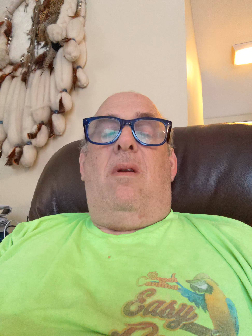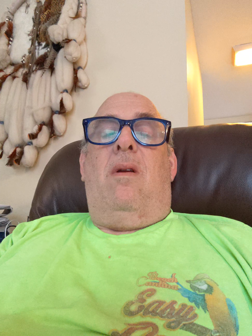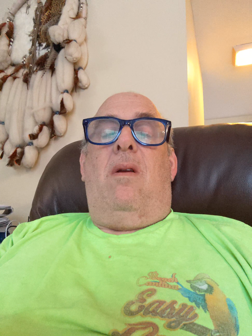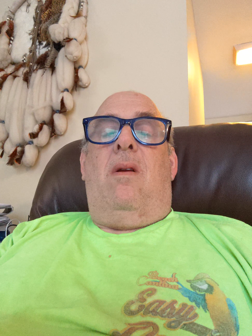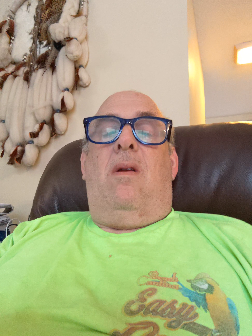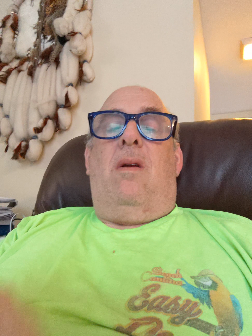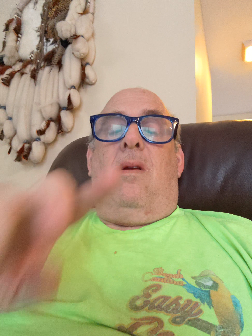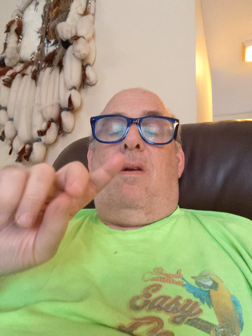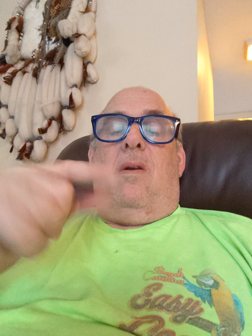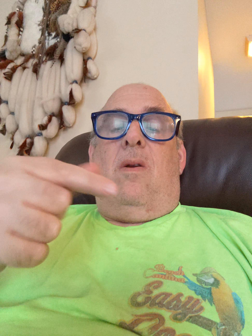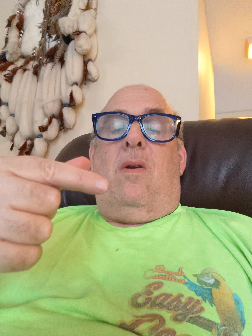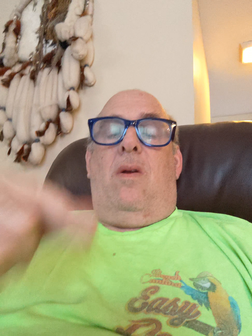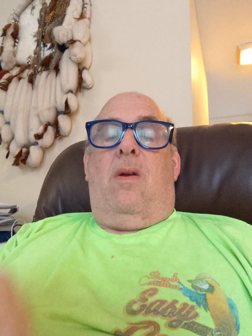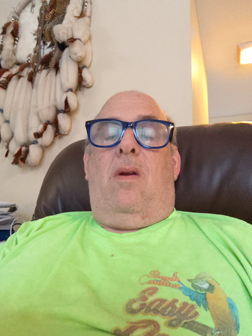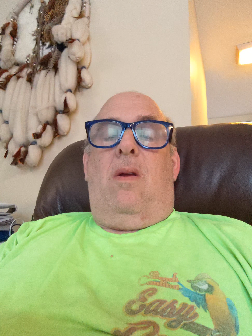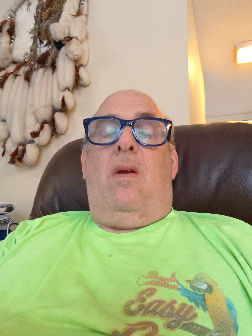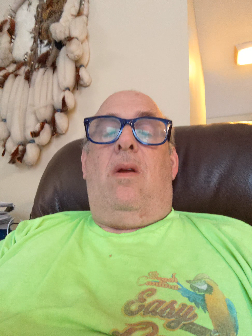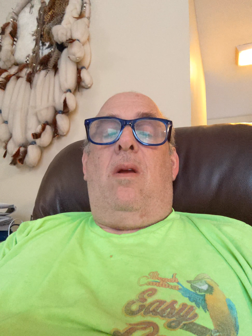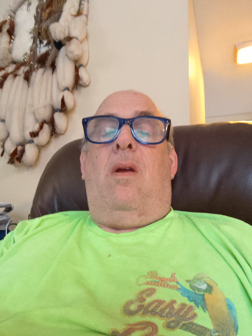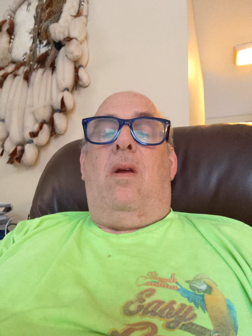dog